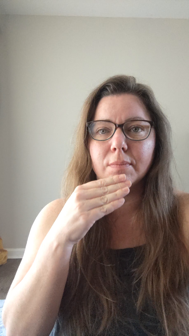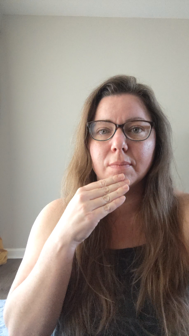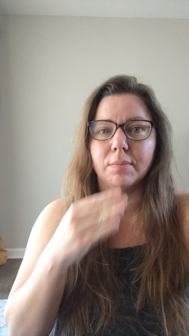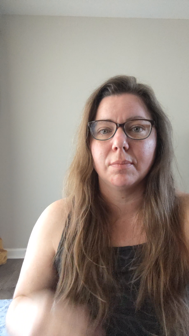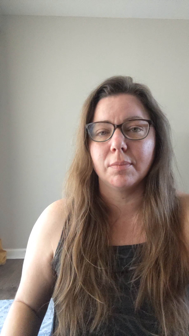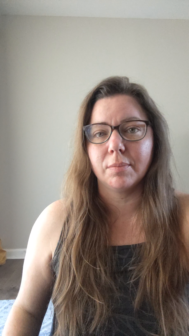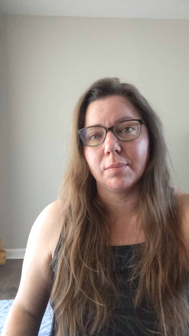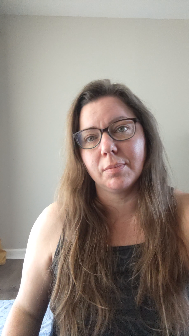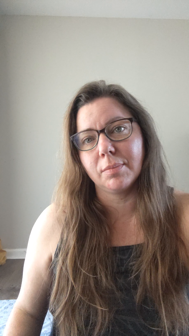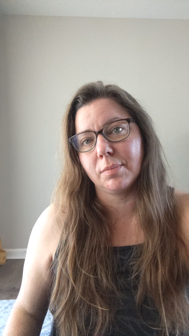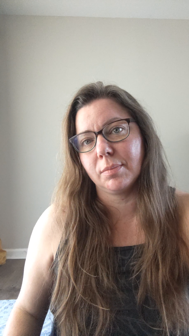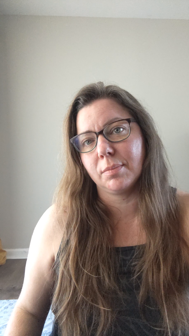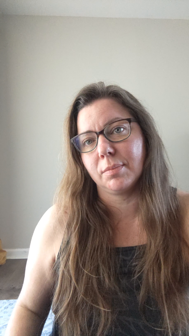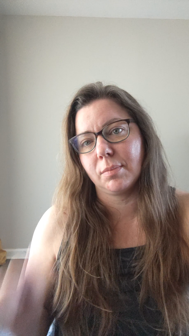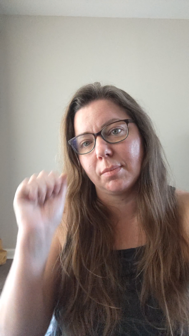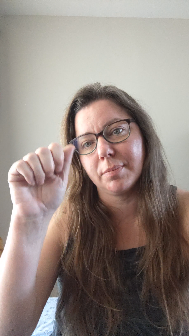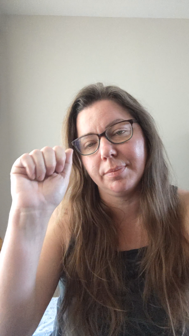knock